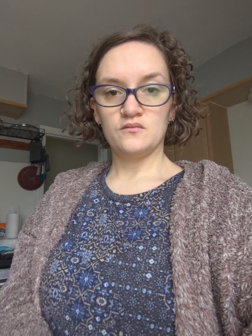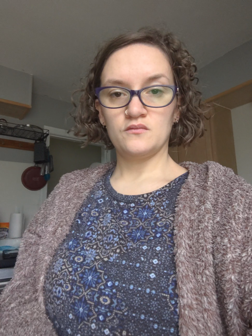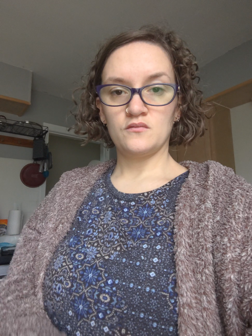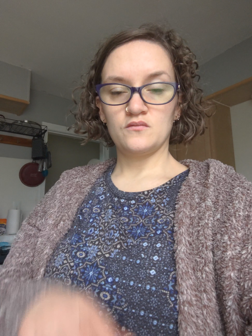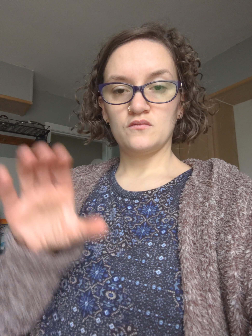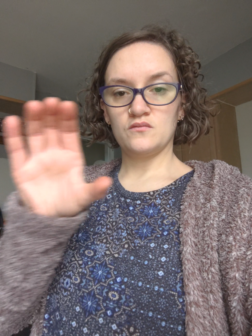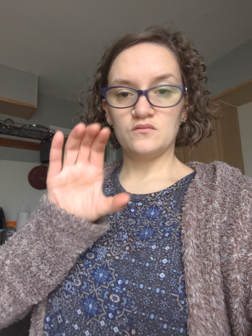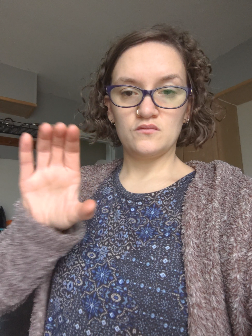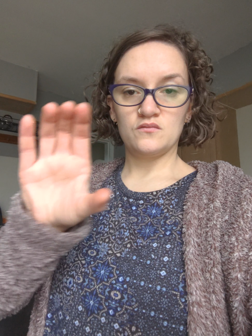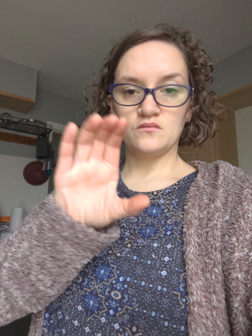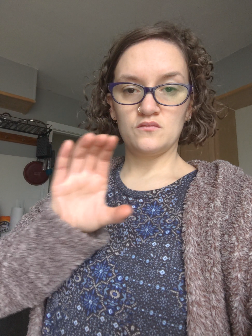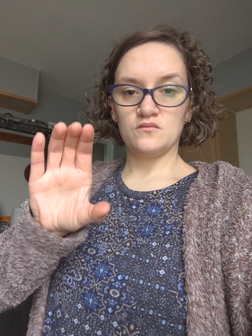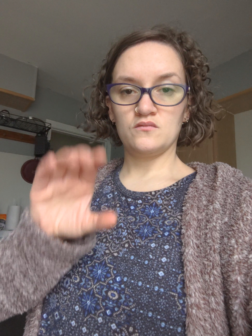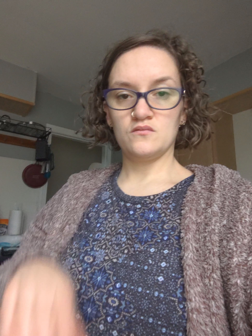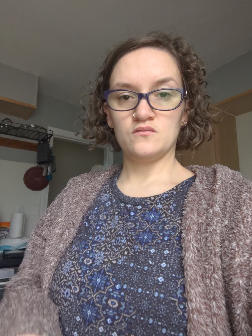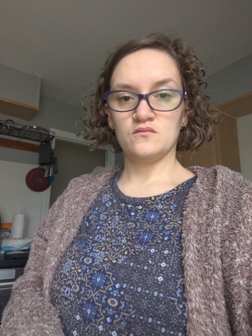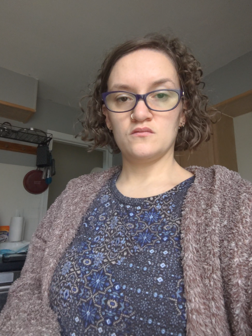chocolate